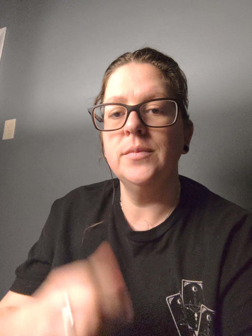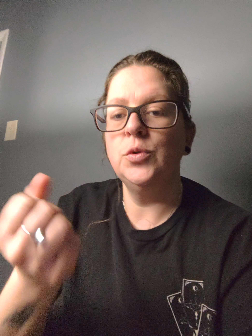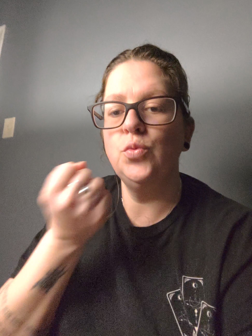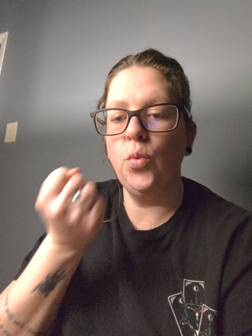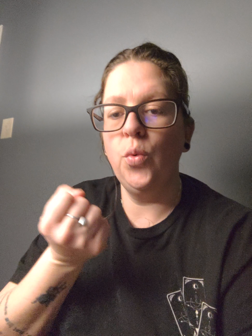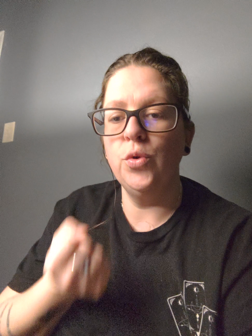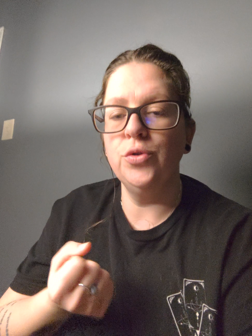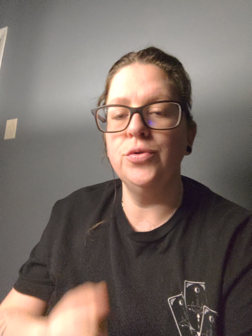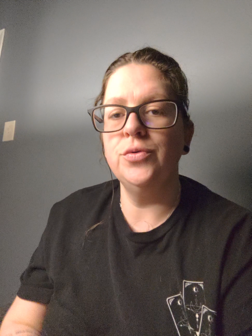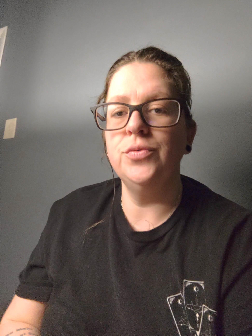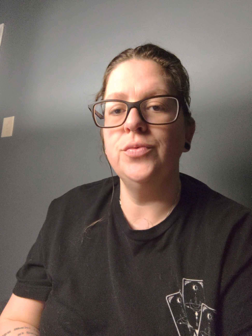drawer